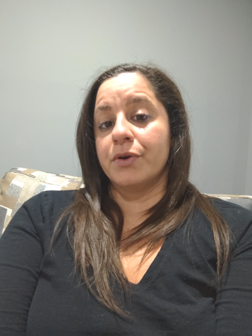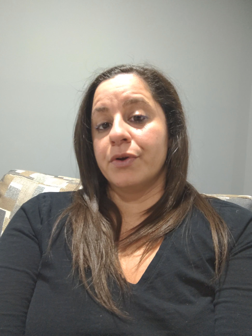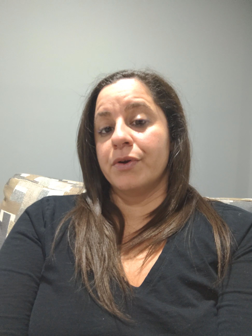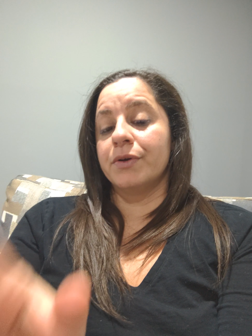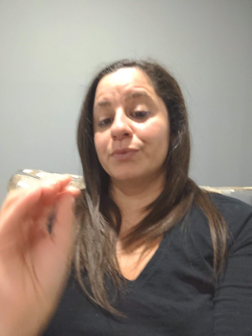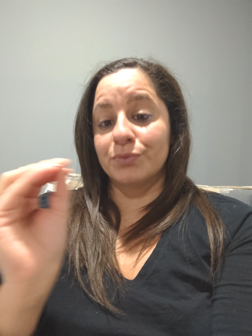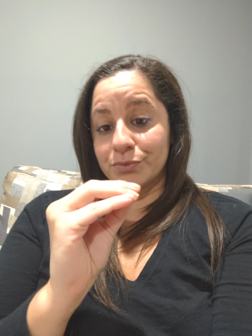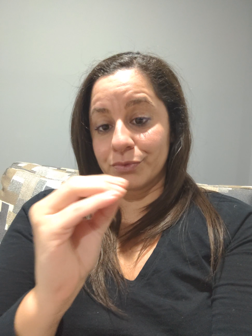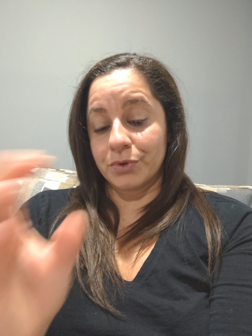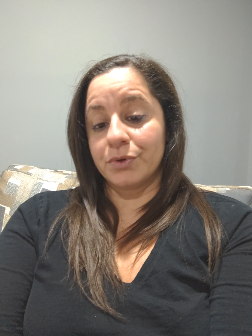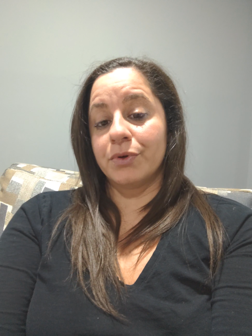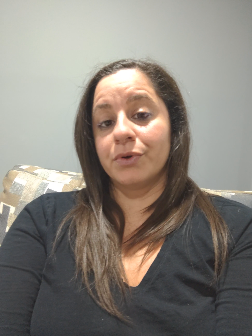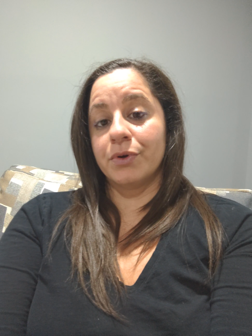kiss